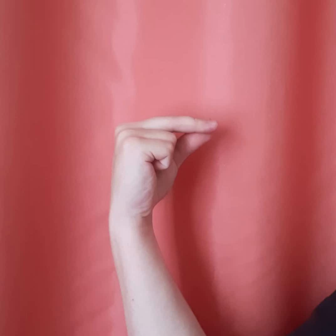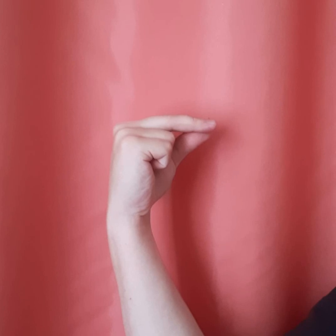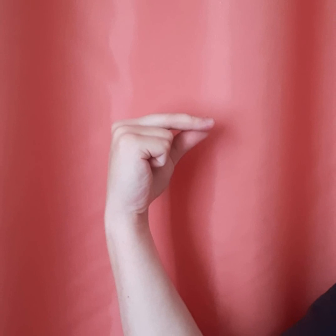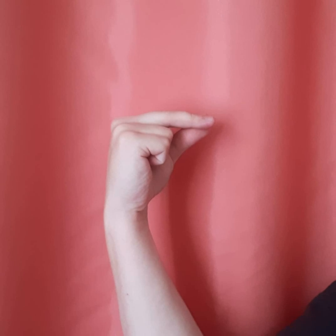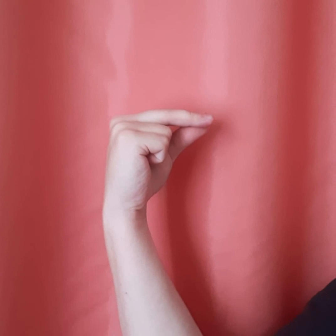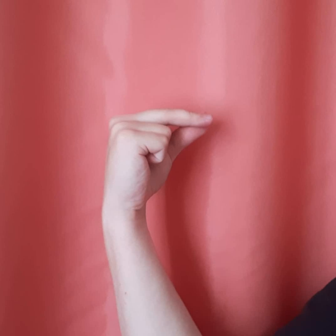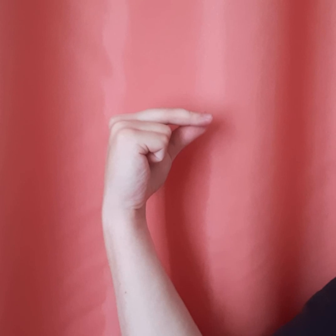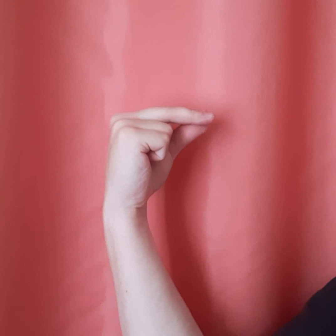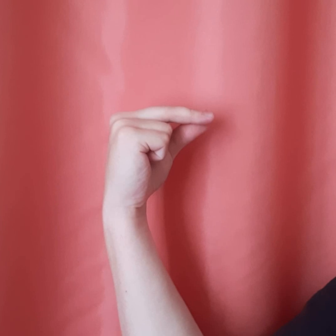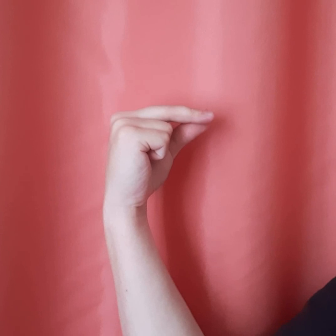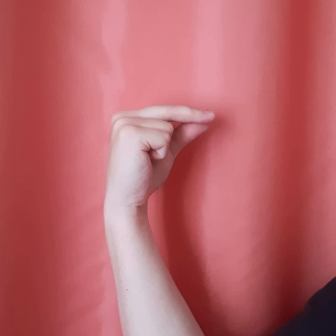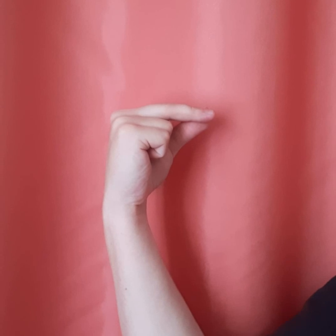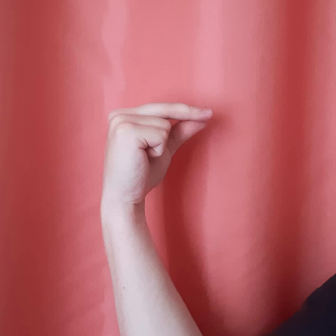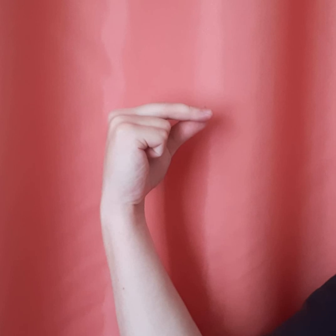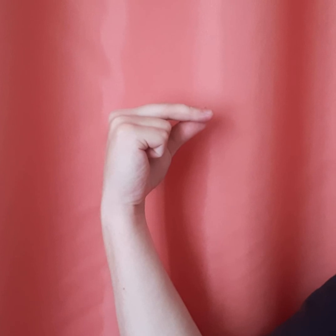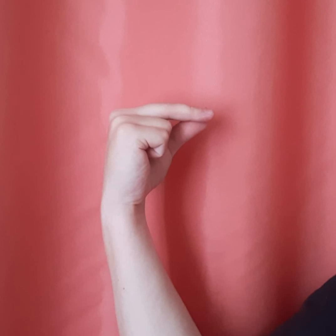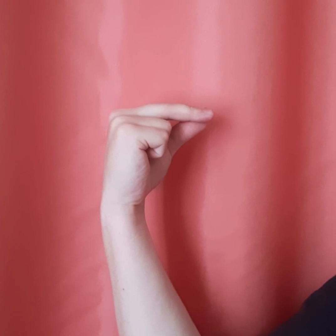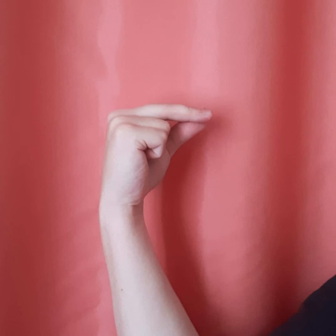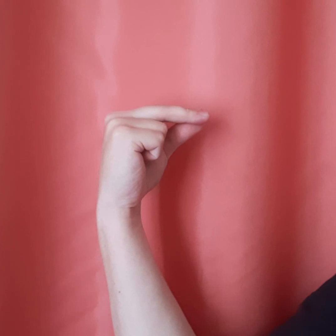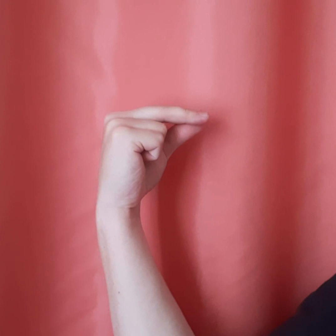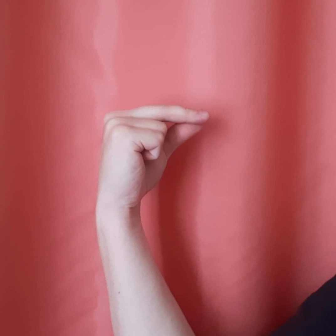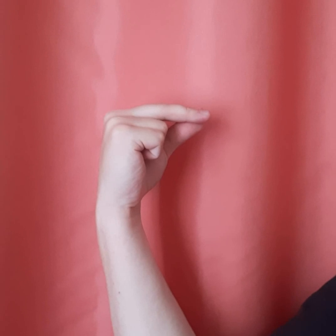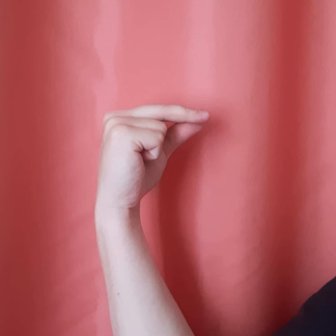Ч